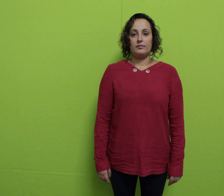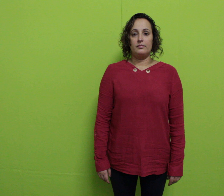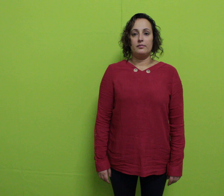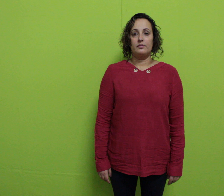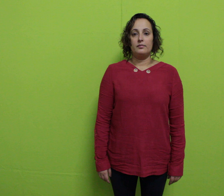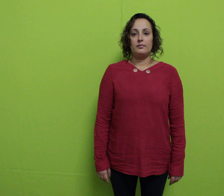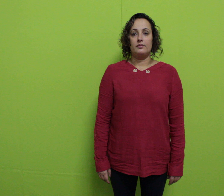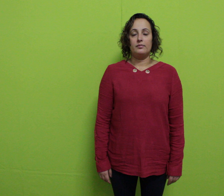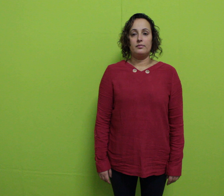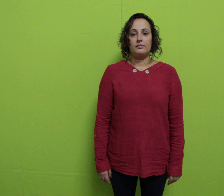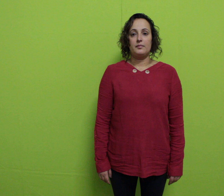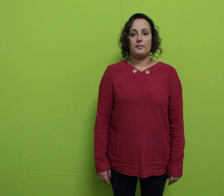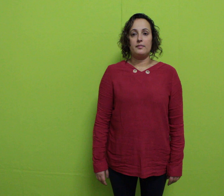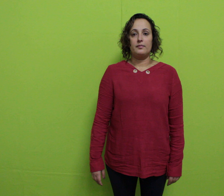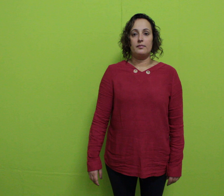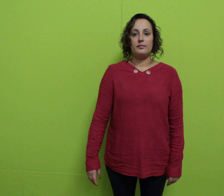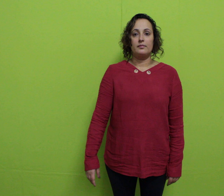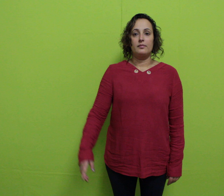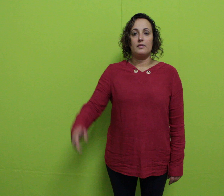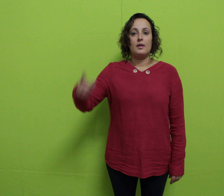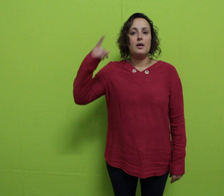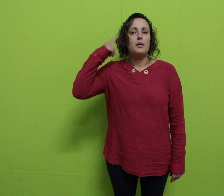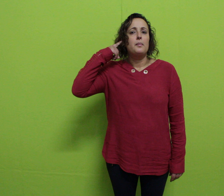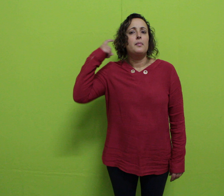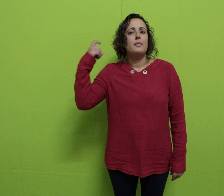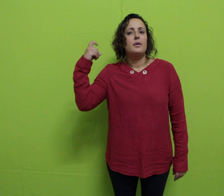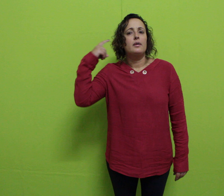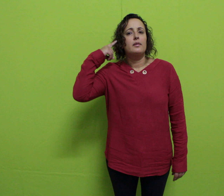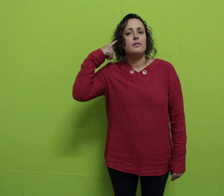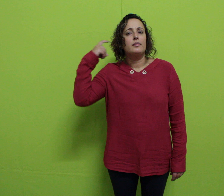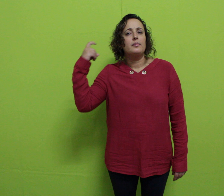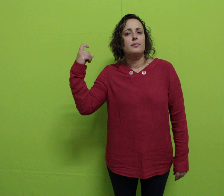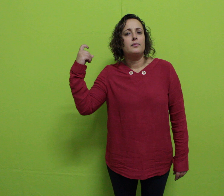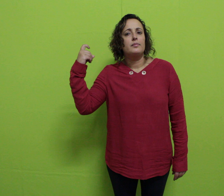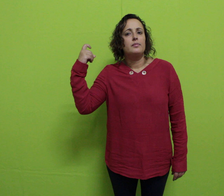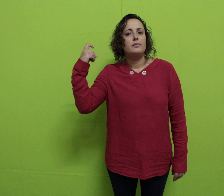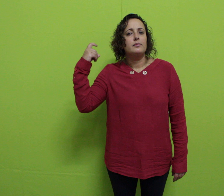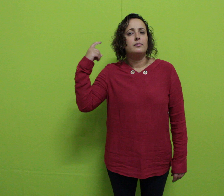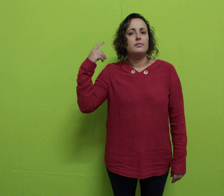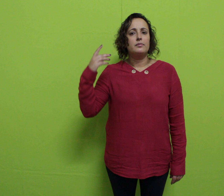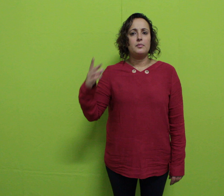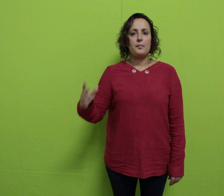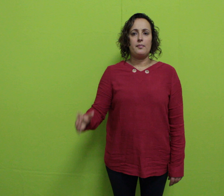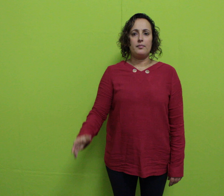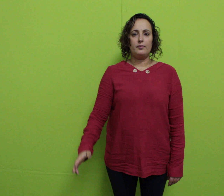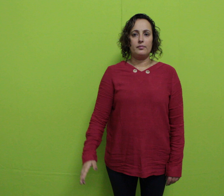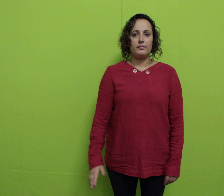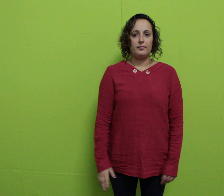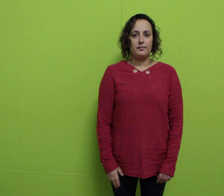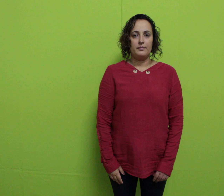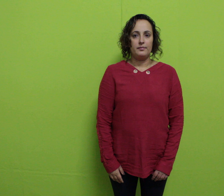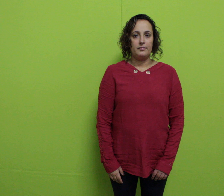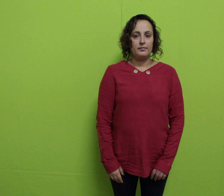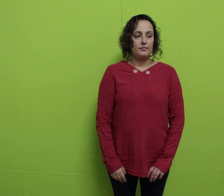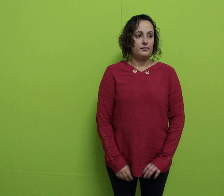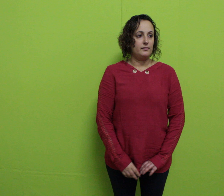barulho